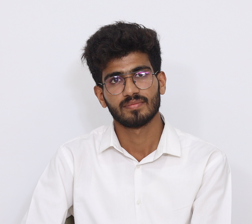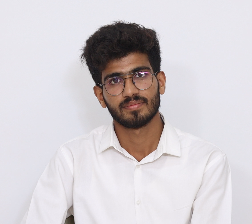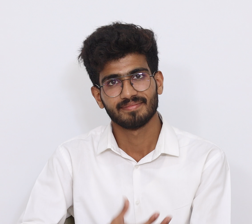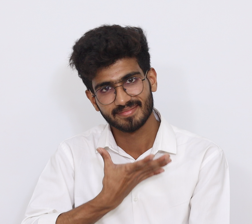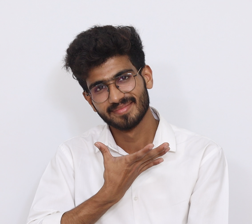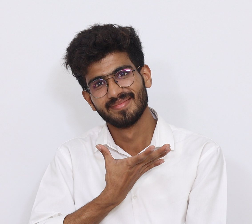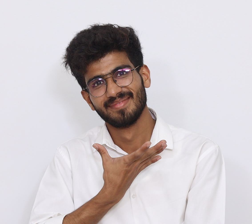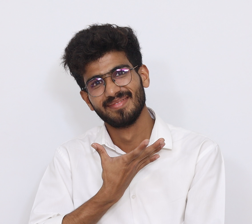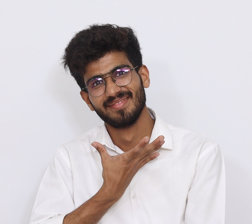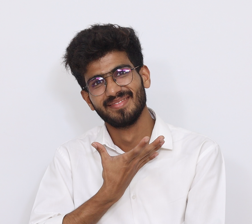glad